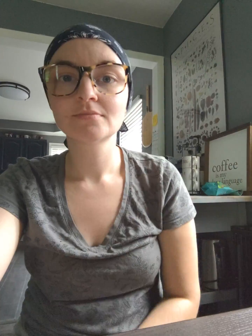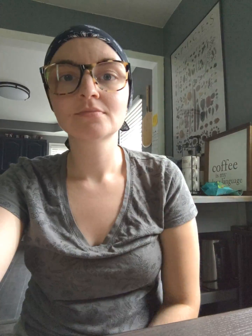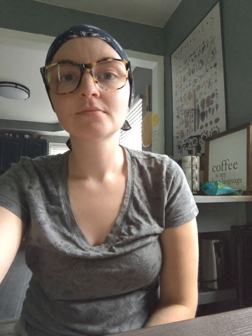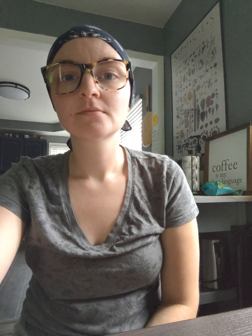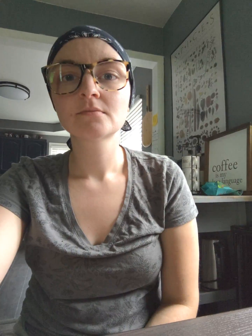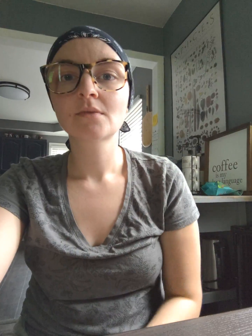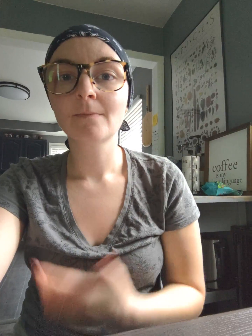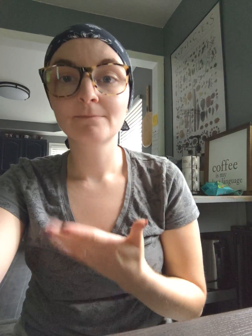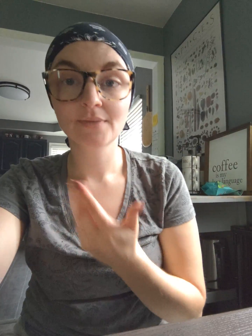butterfly